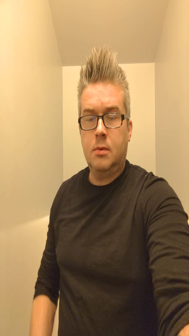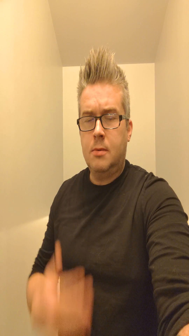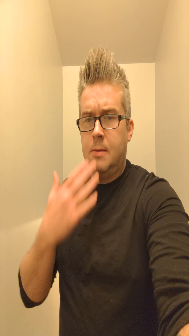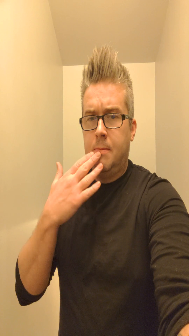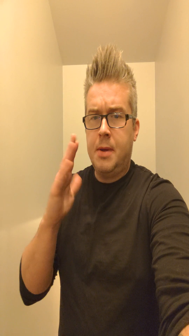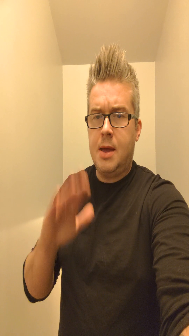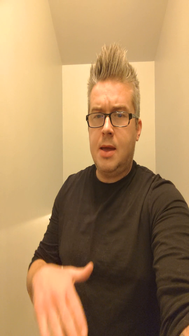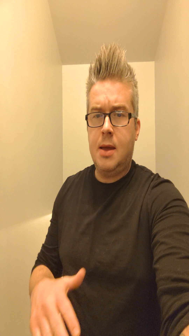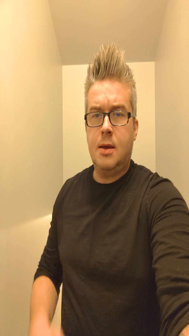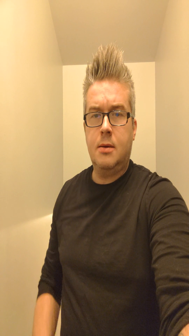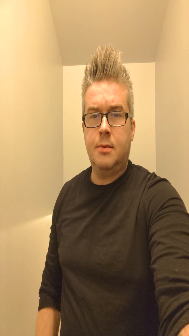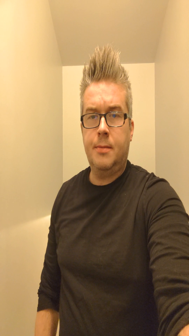bad